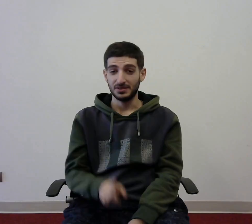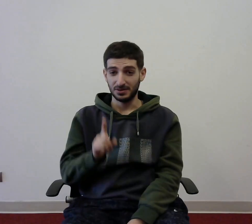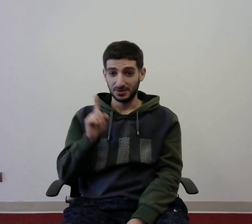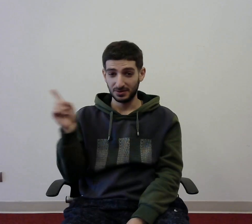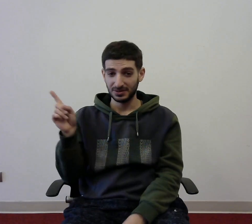onun